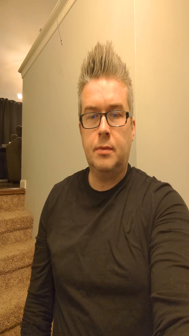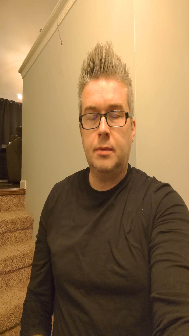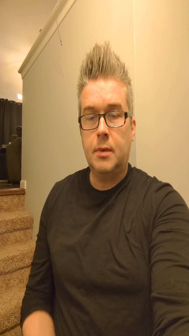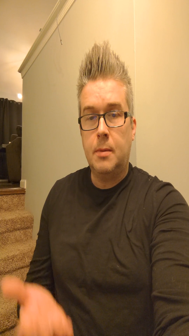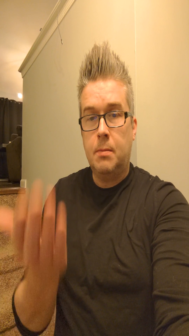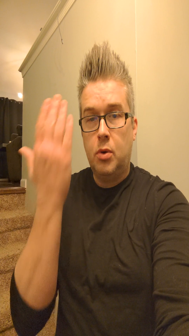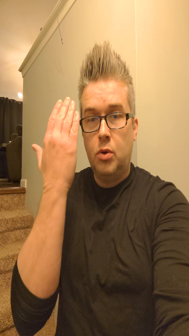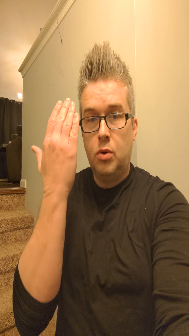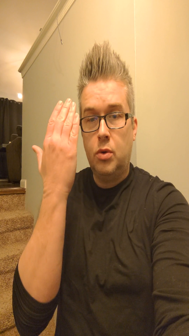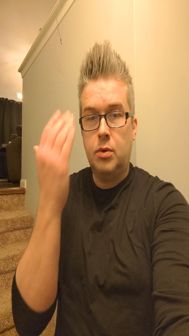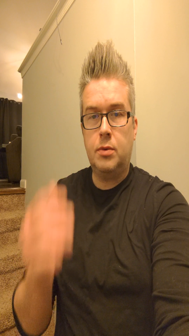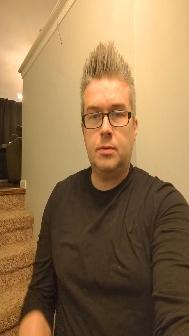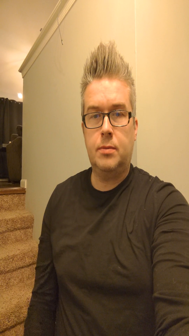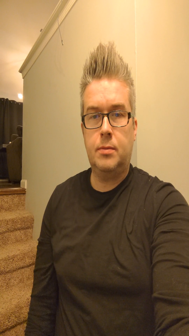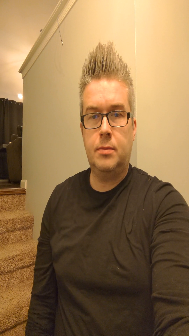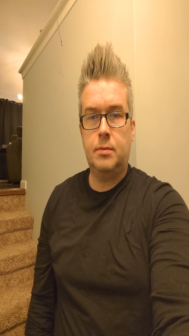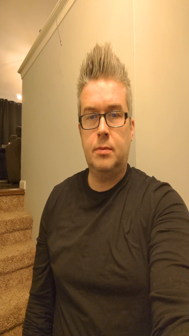morning